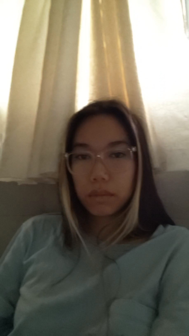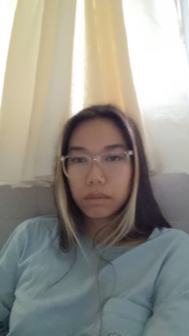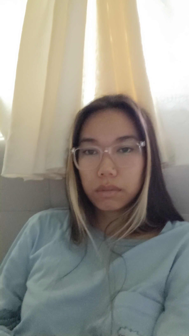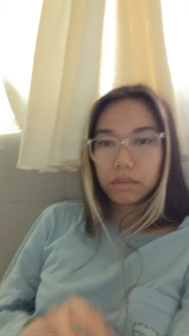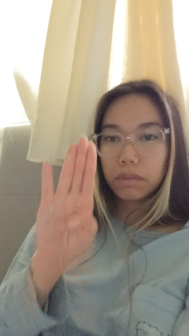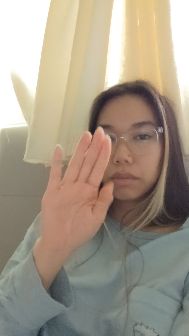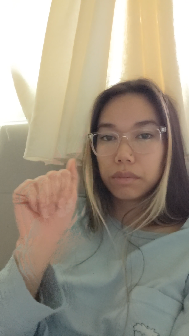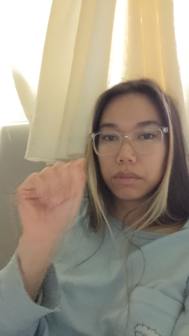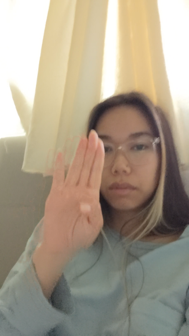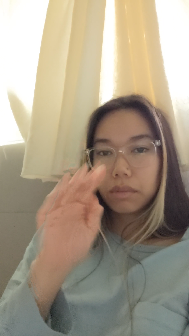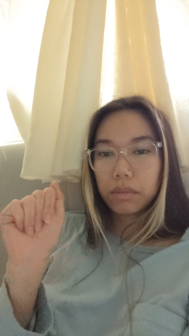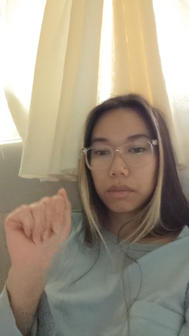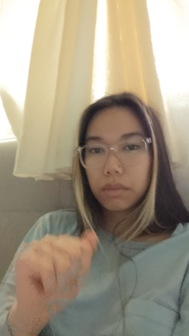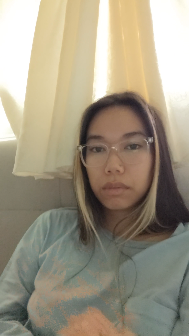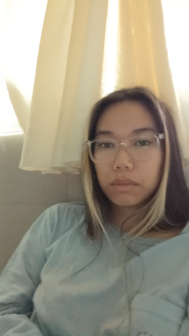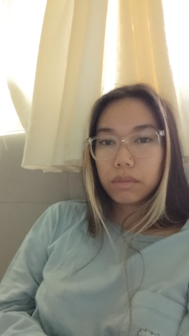baa baa